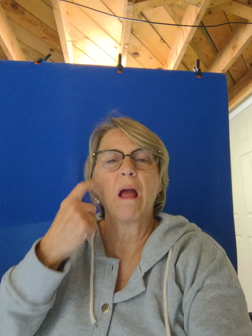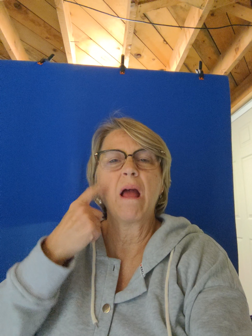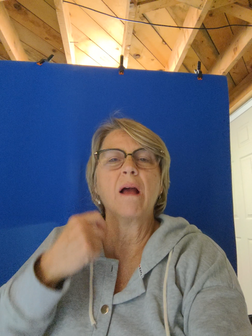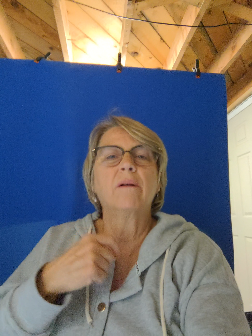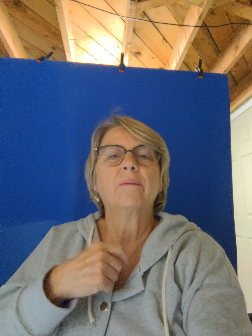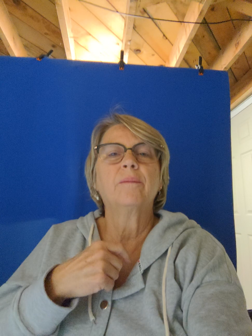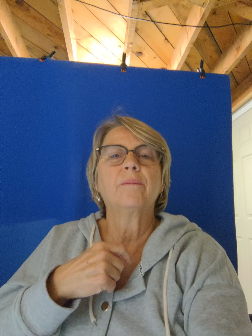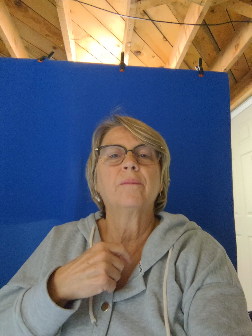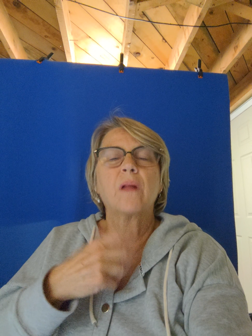cry